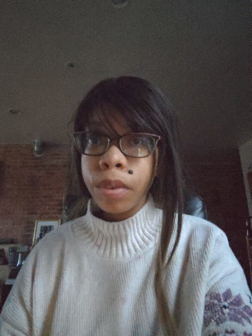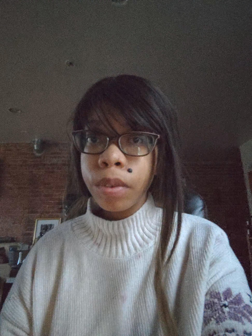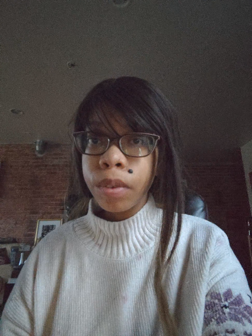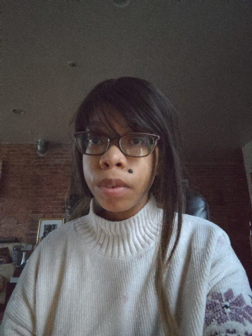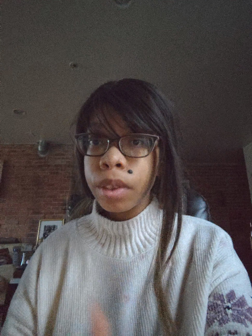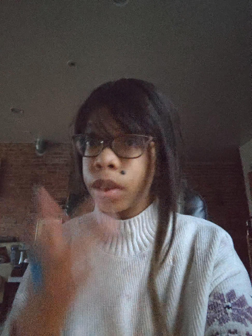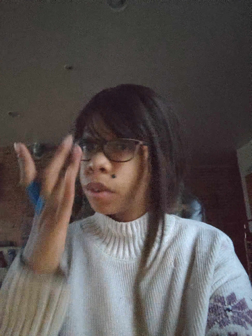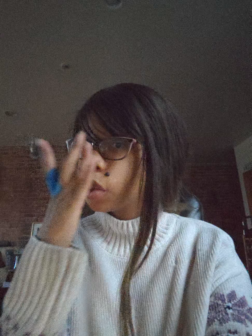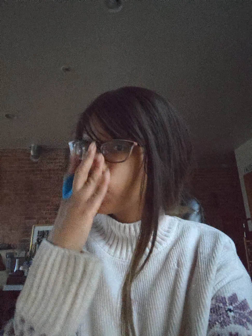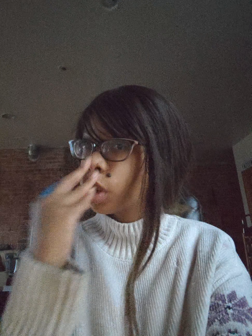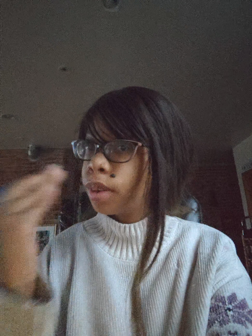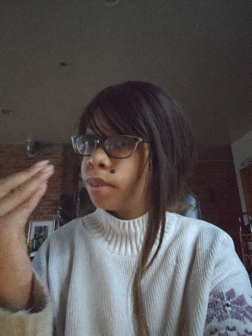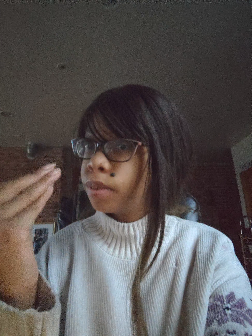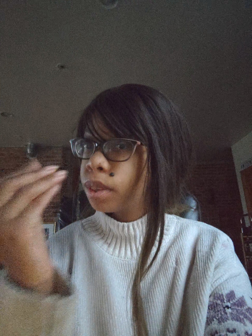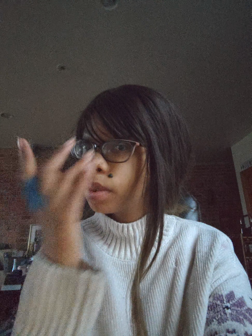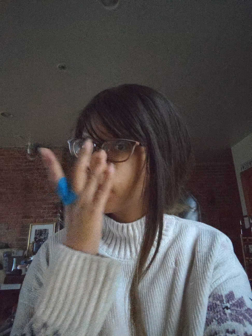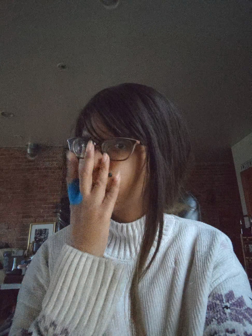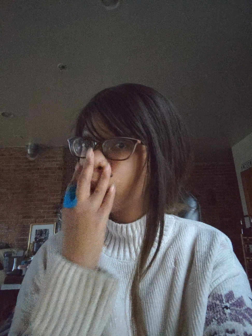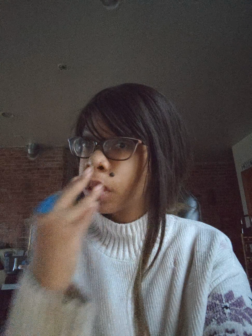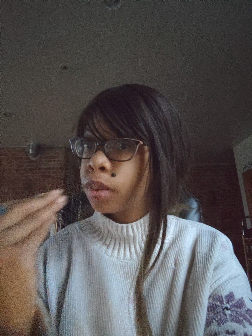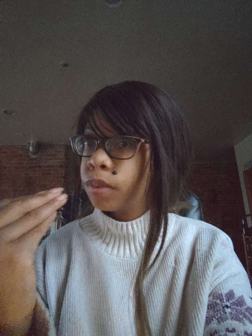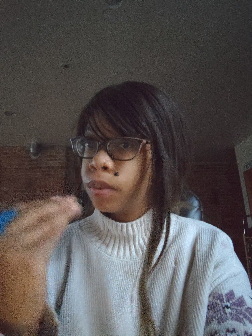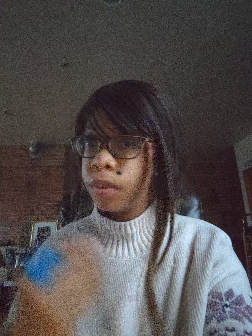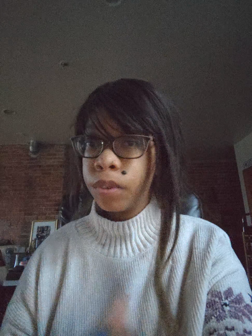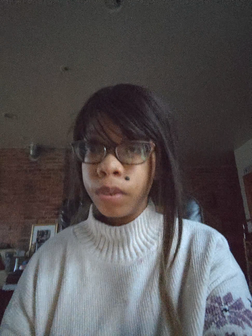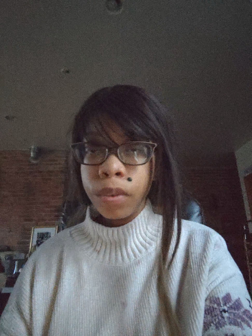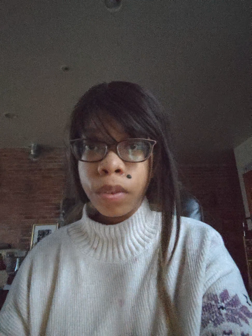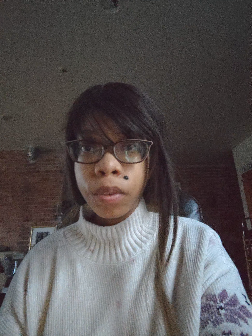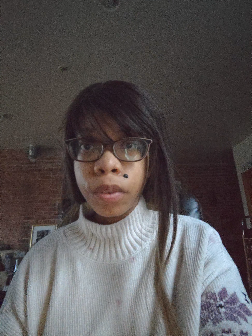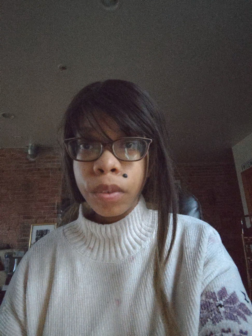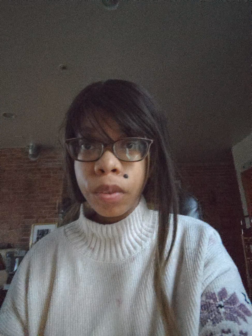wolf